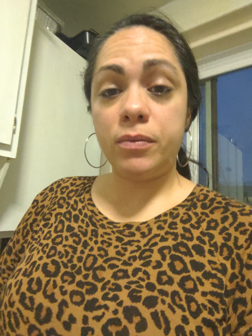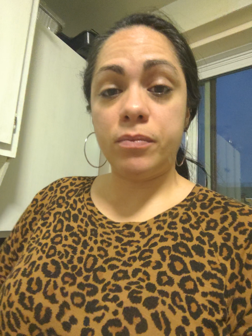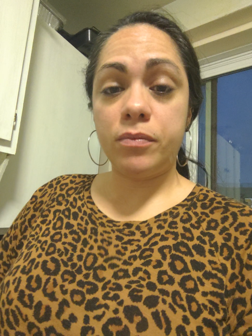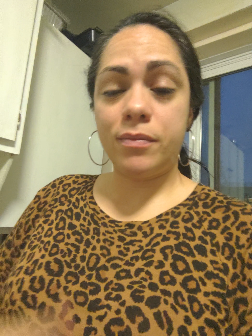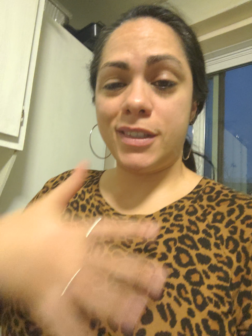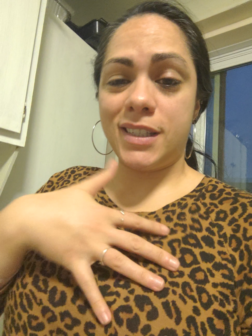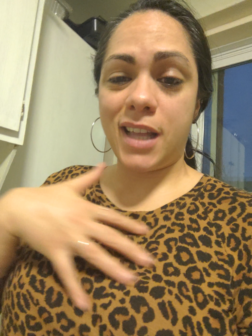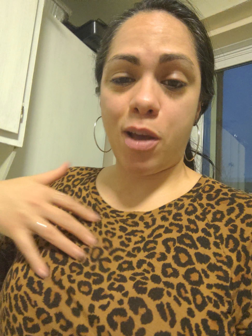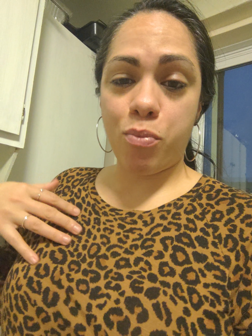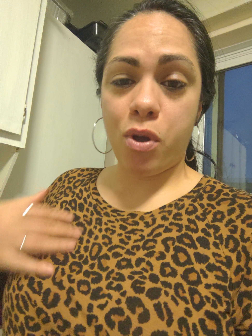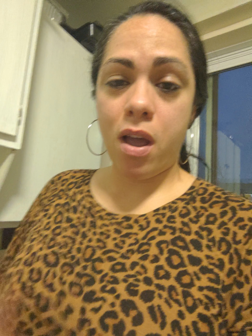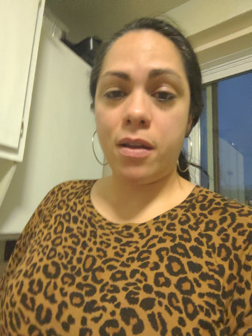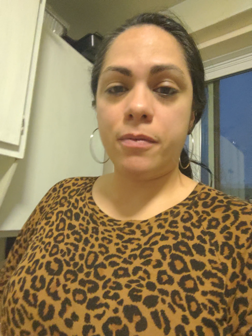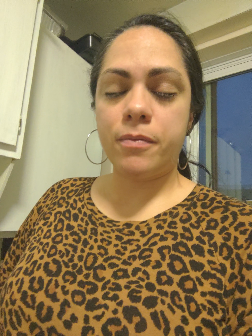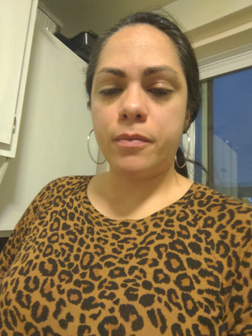zebra